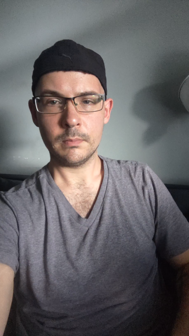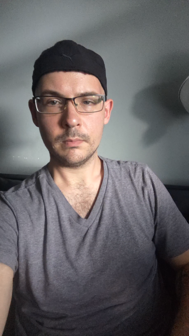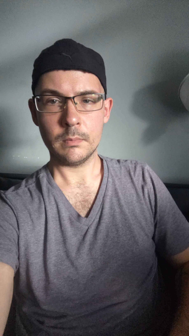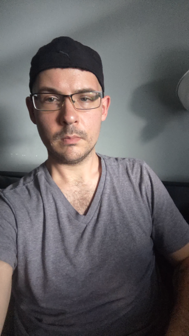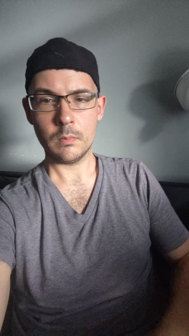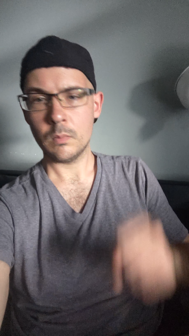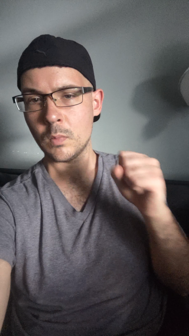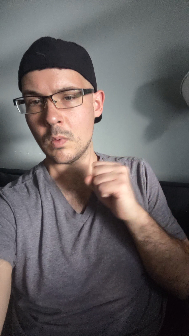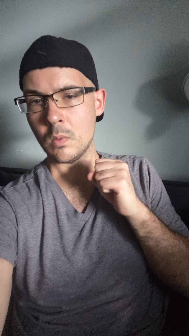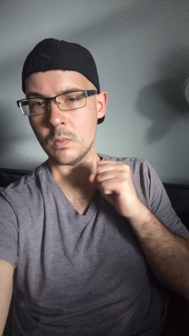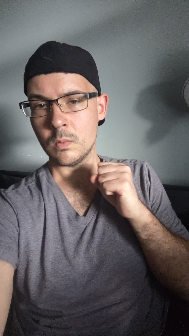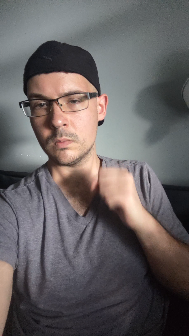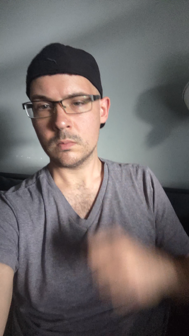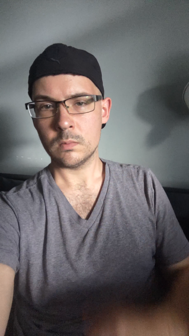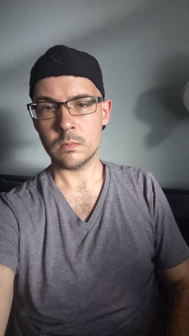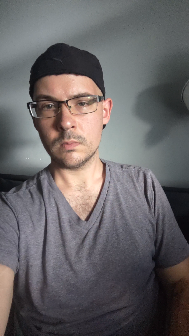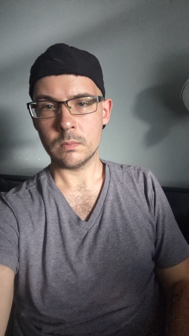cold